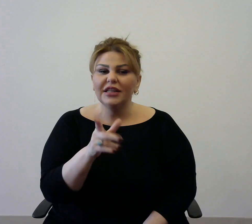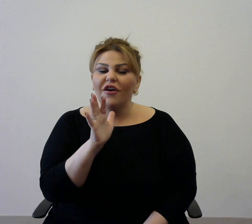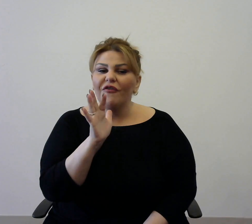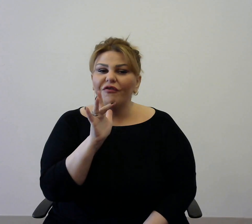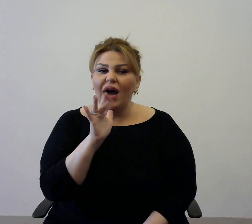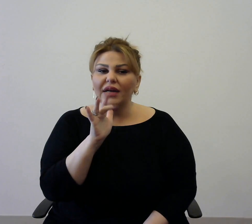vaxt